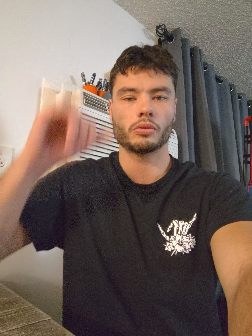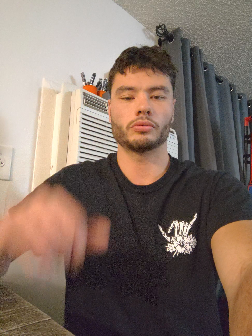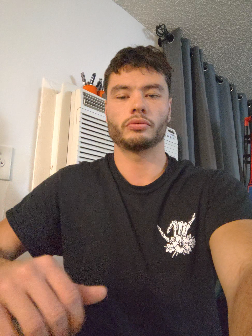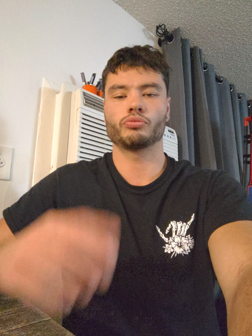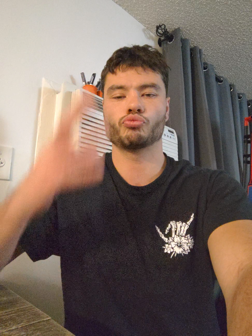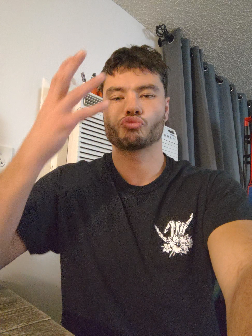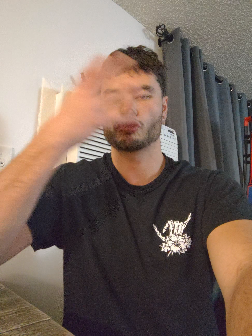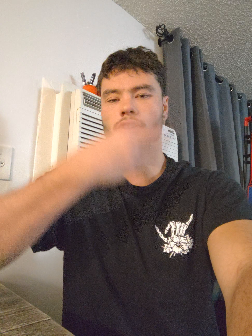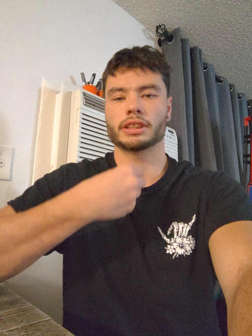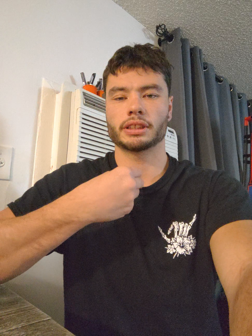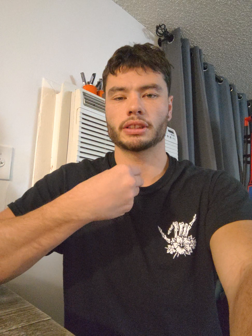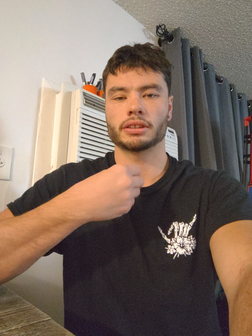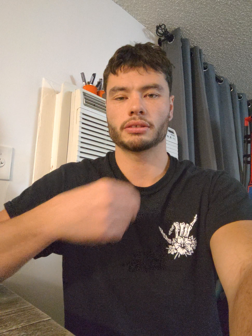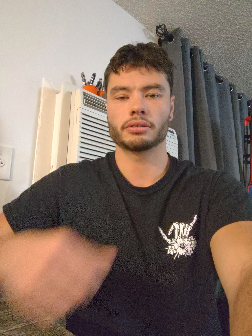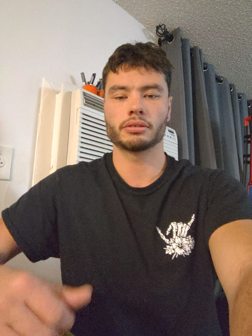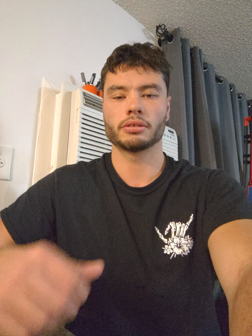pretty